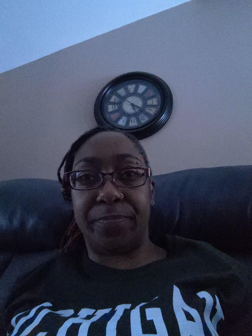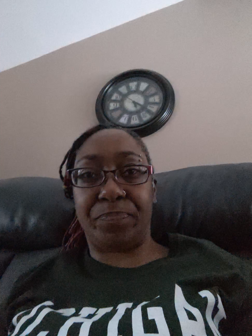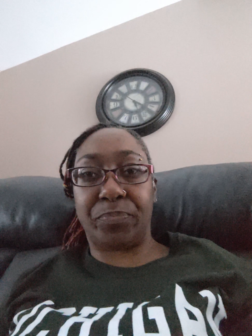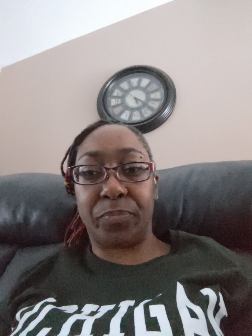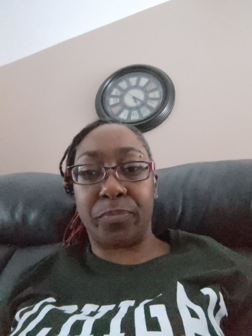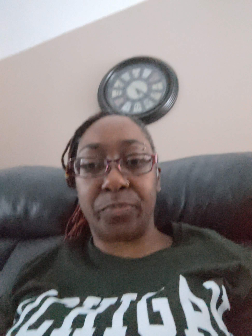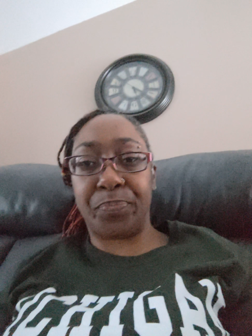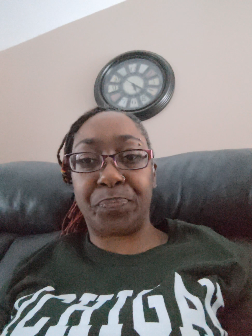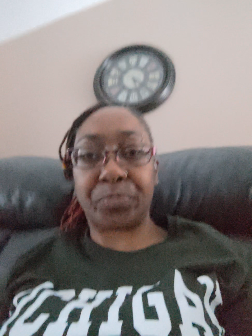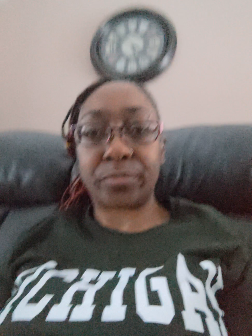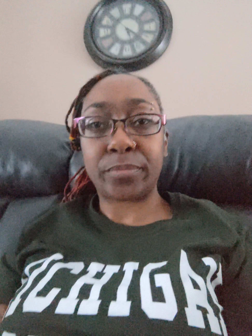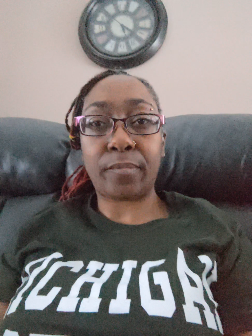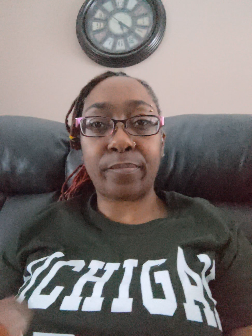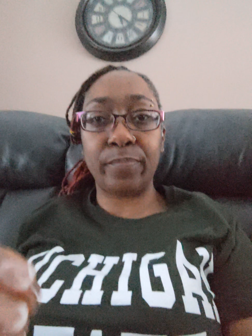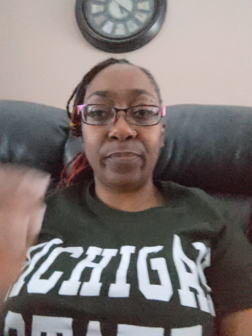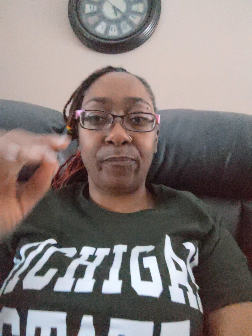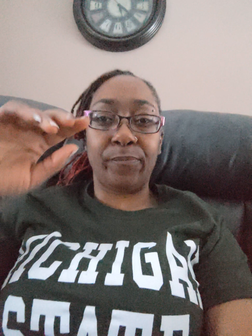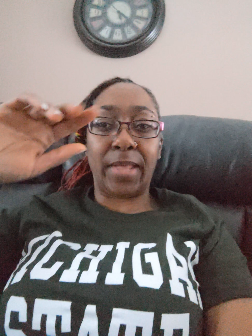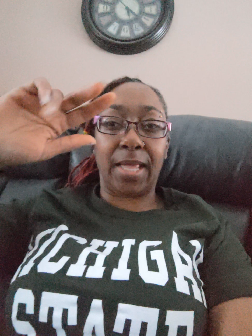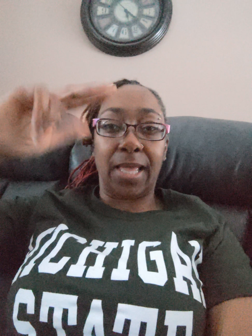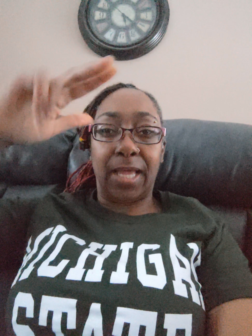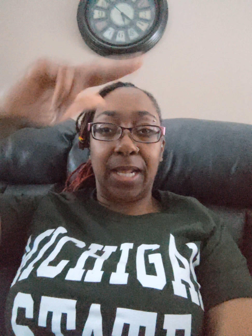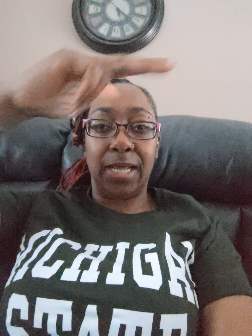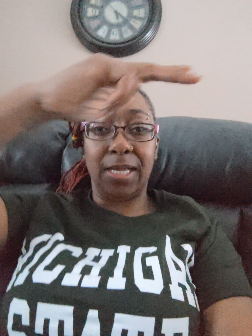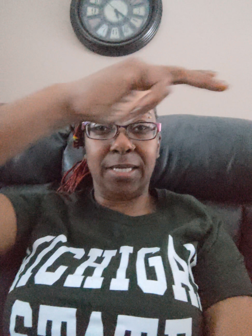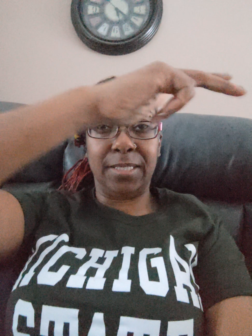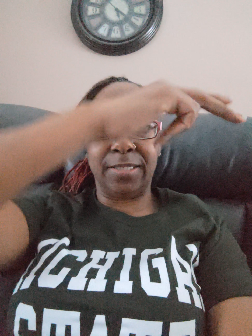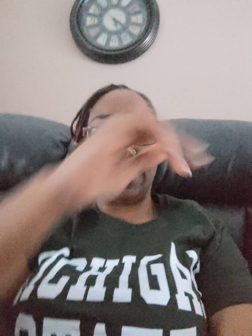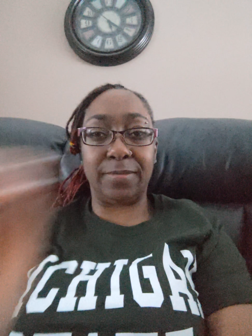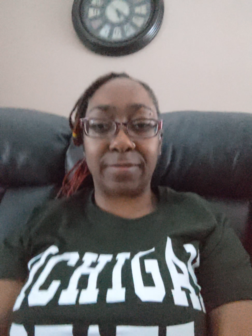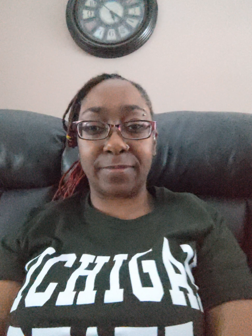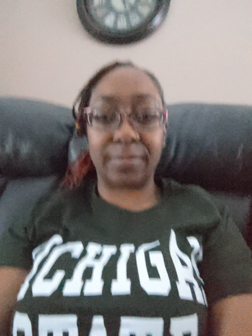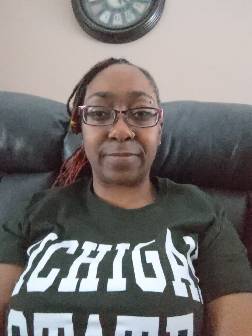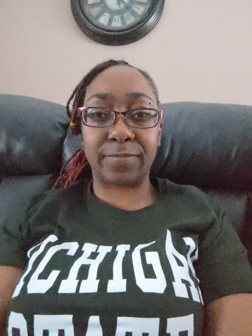helicopter